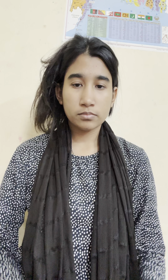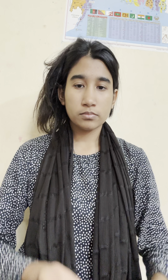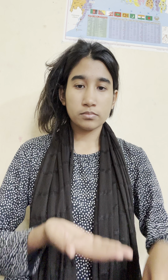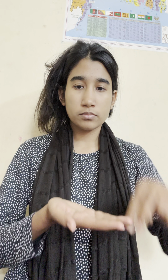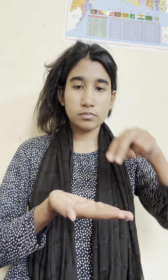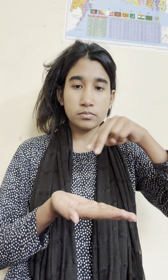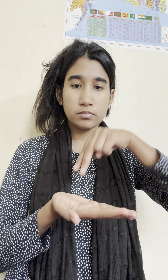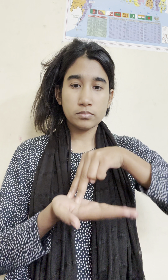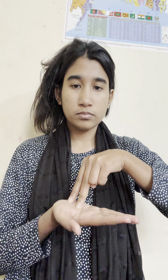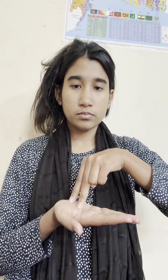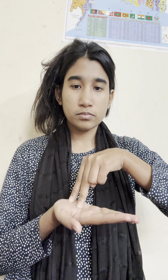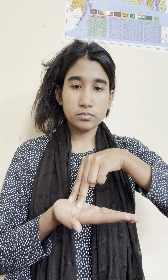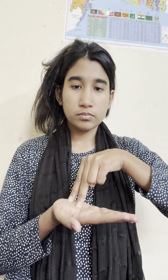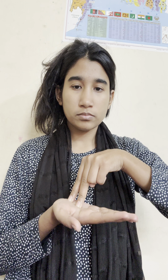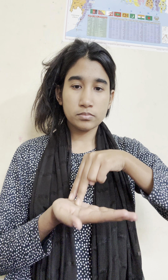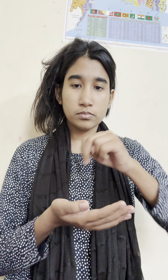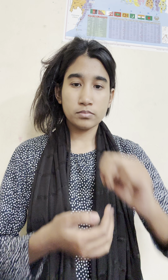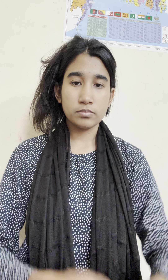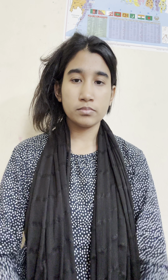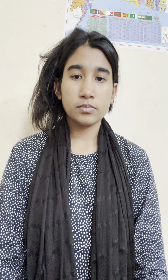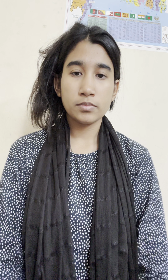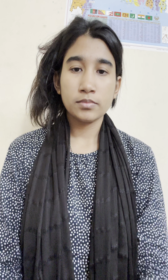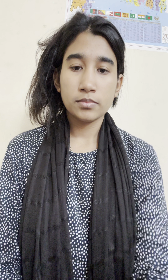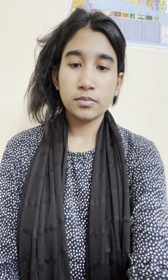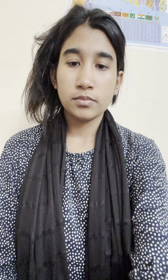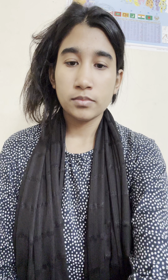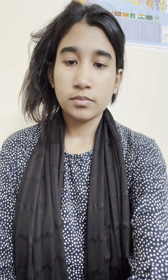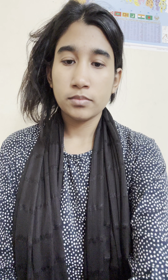দাঁড়াও